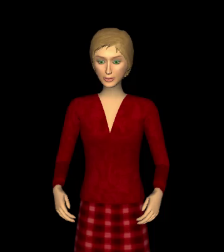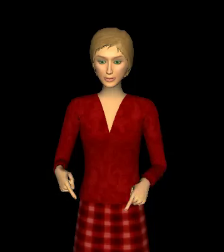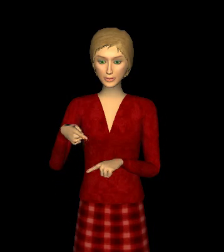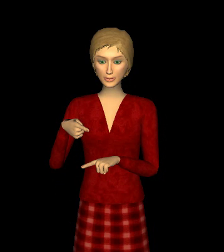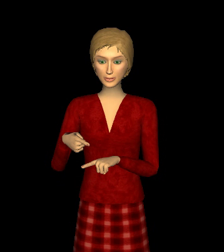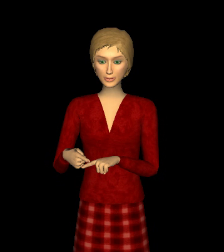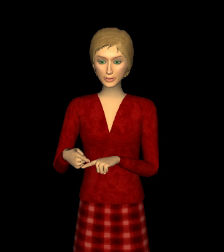نصف